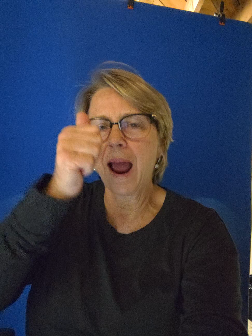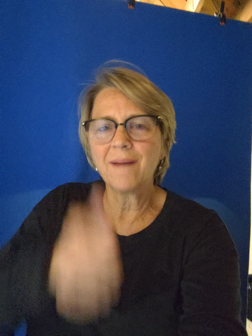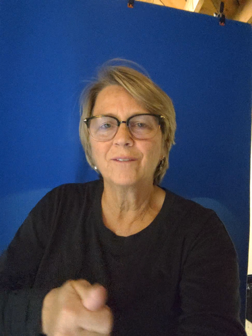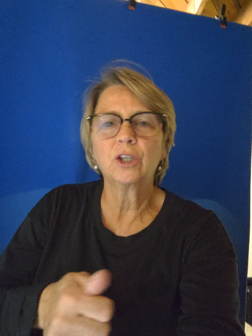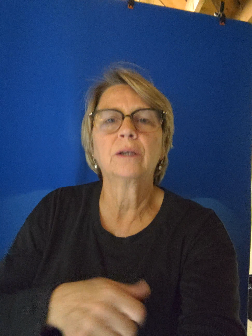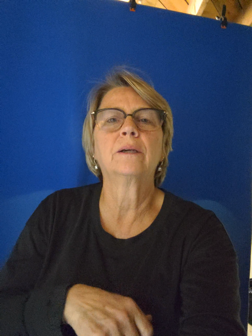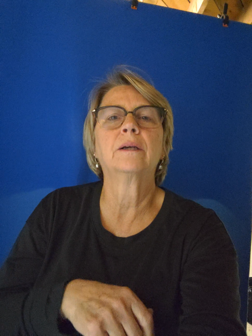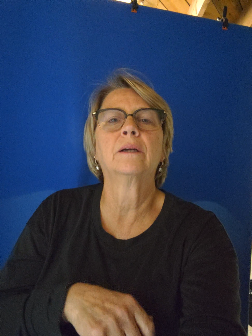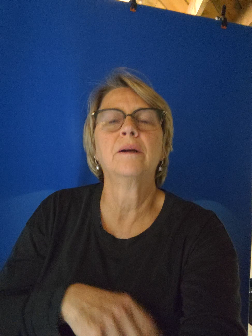every